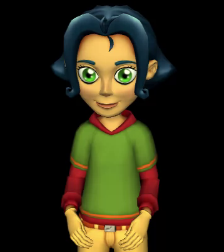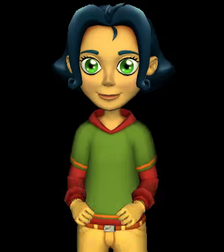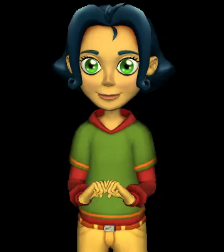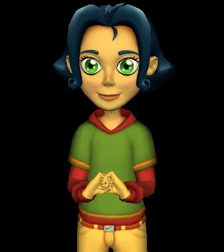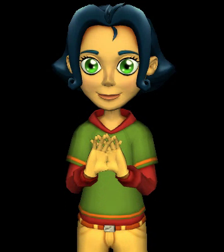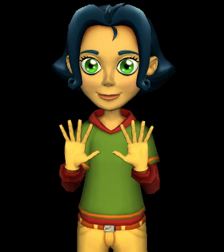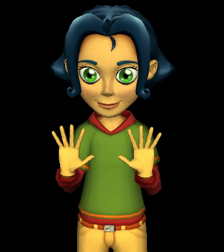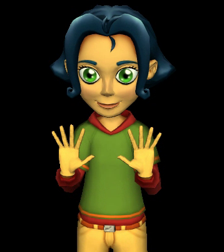واضح